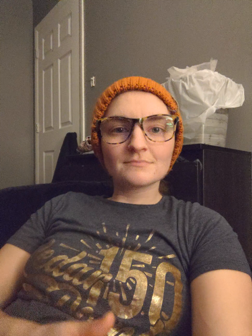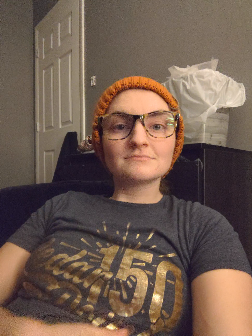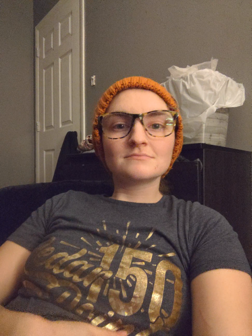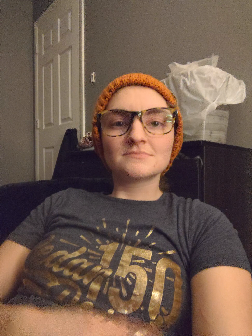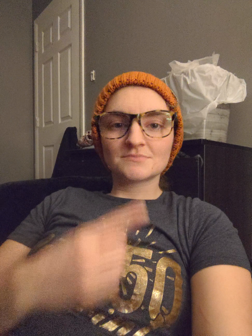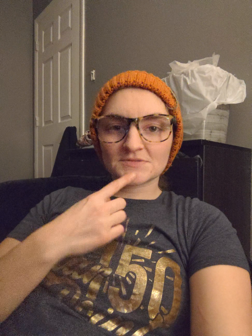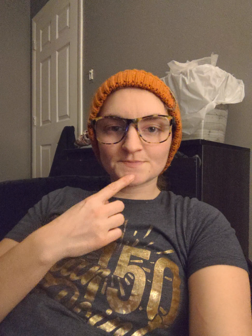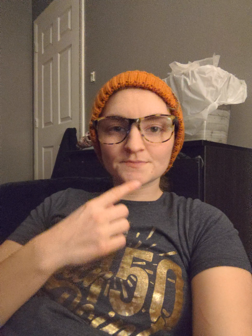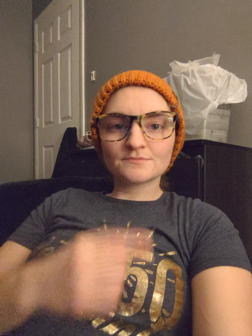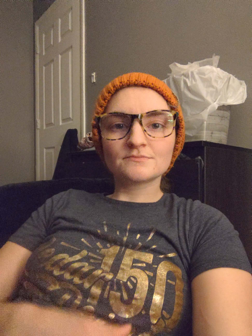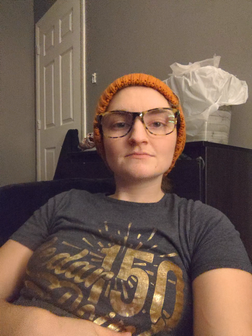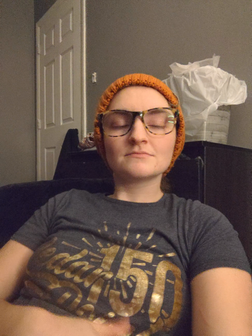say